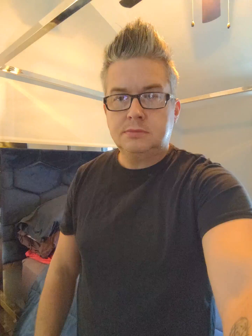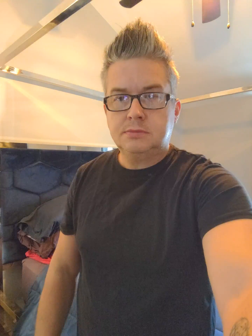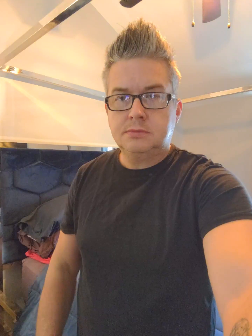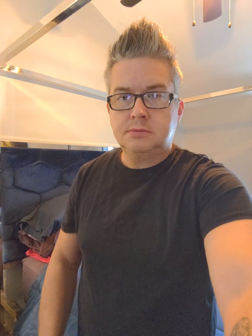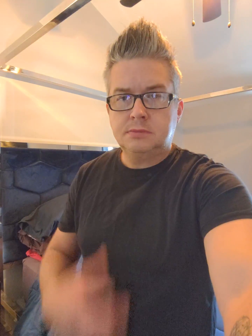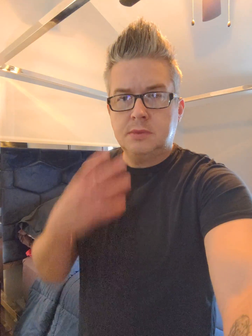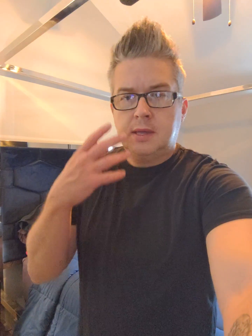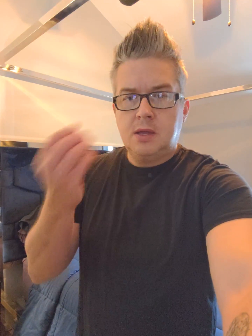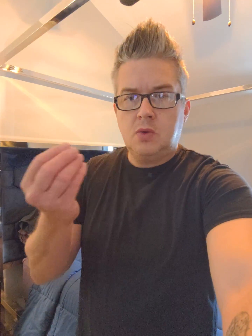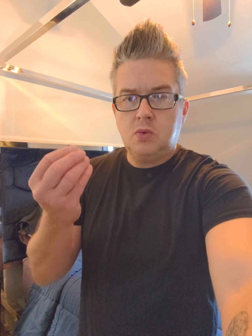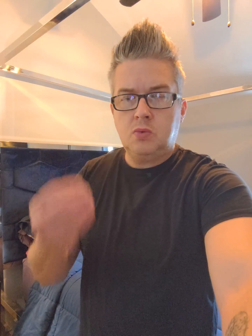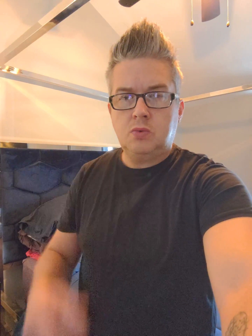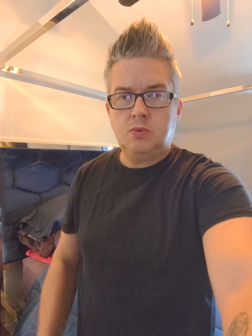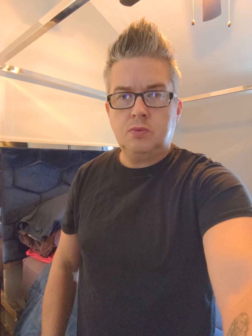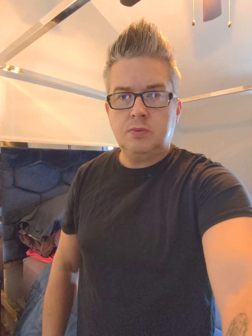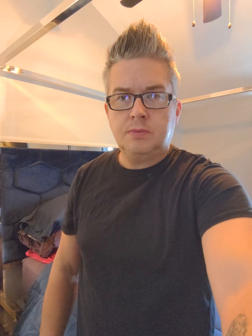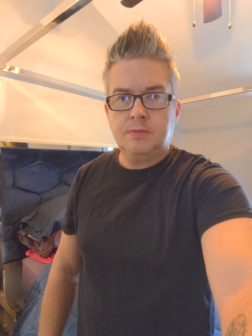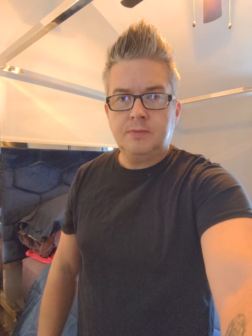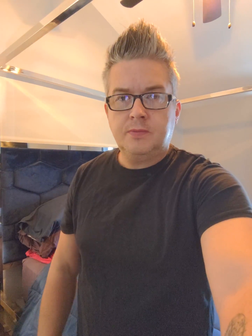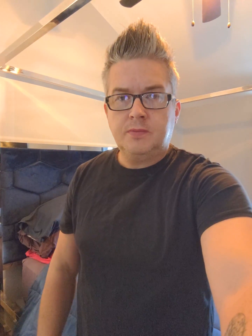got to